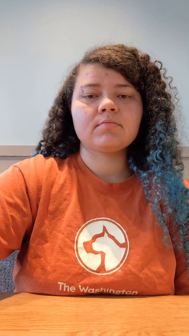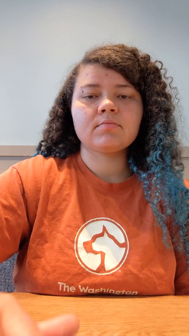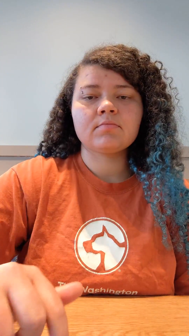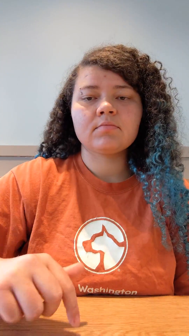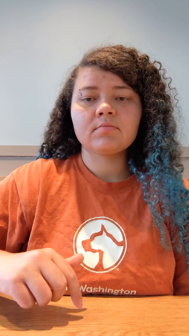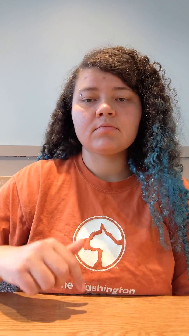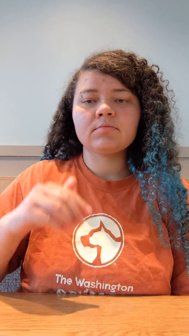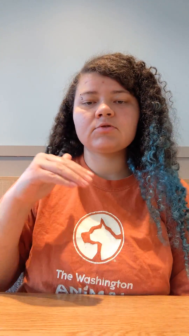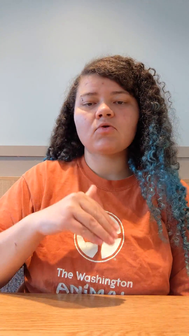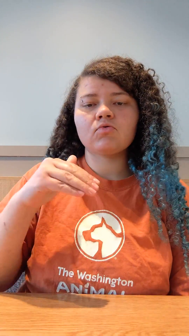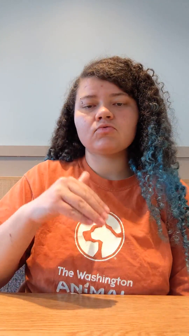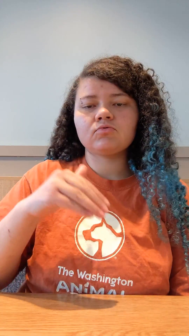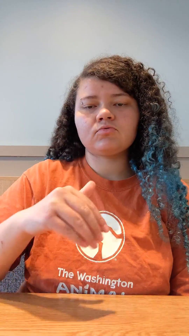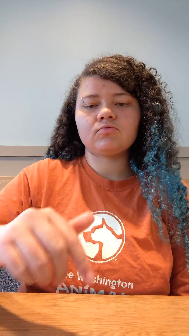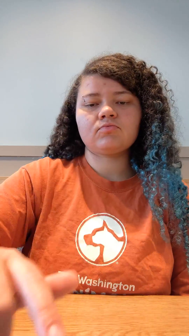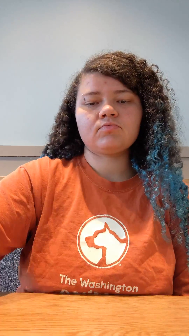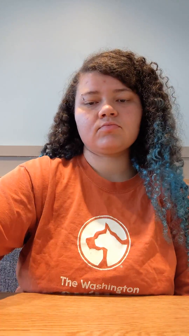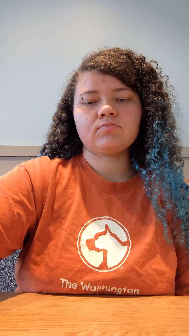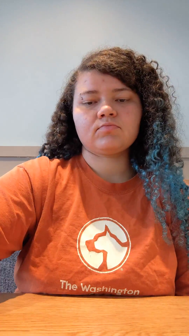doctor